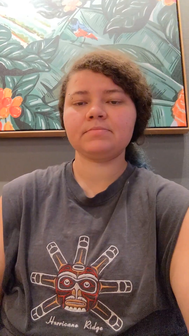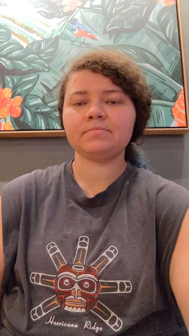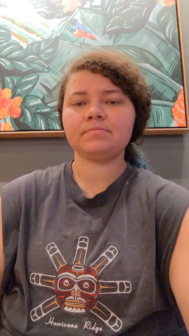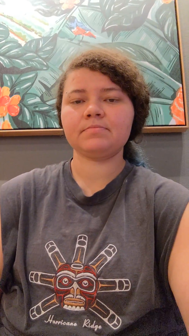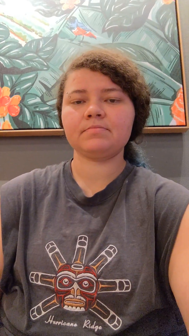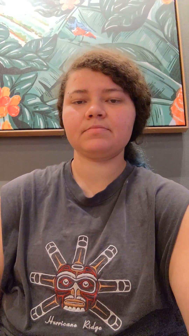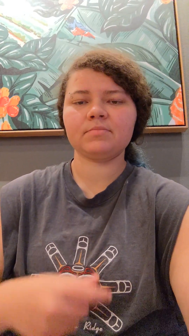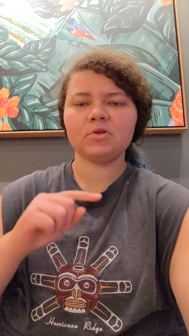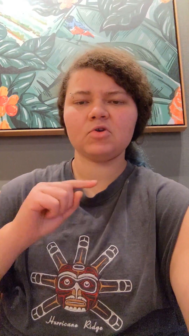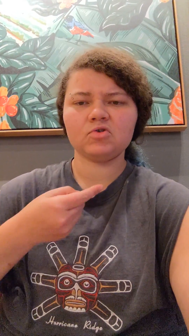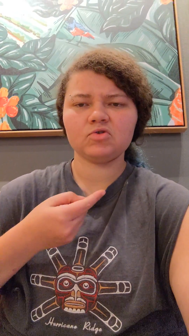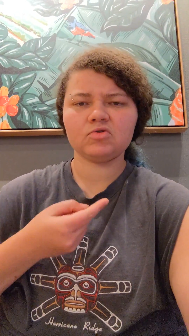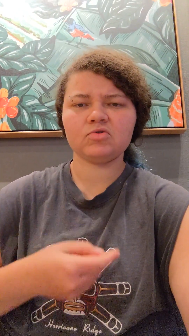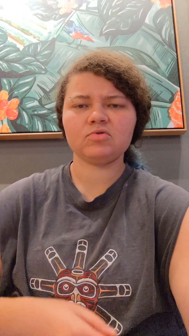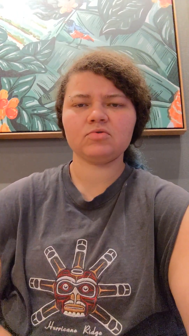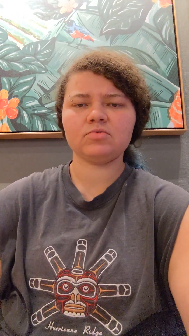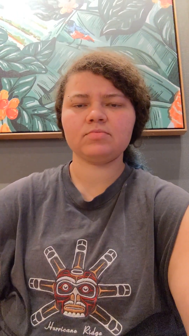hurt